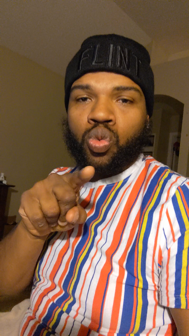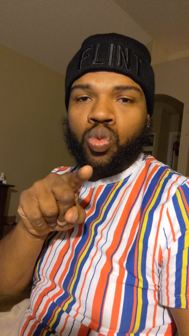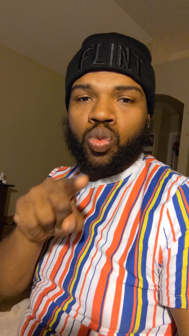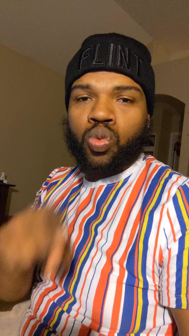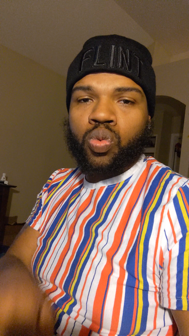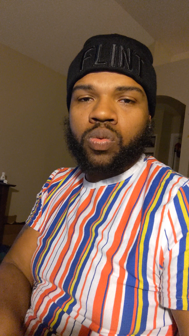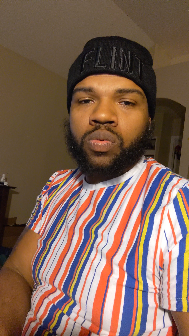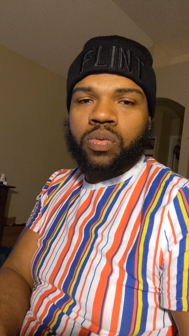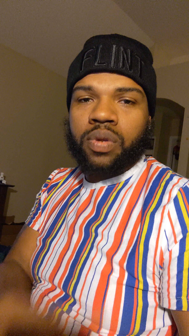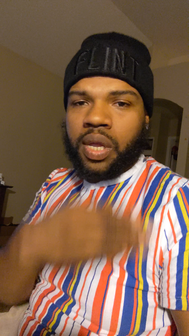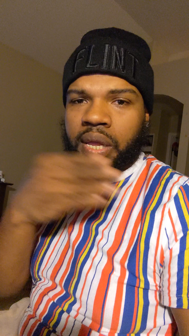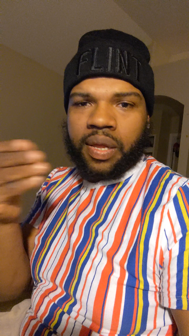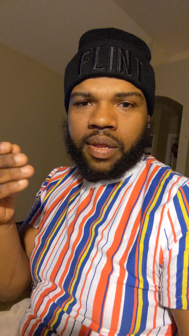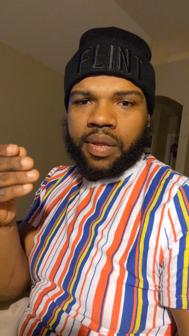and